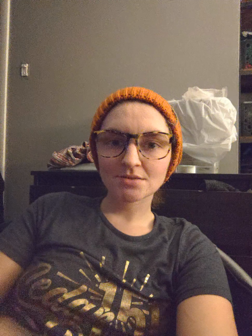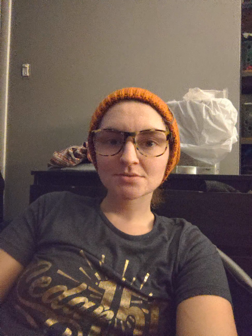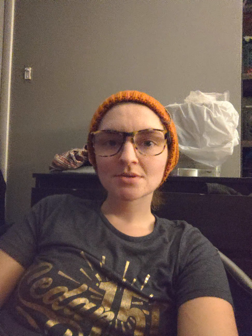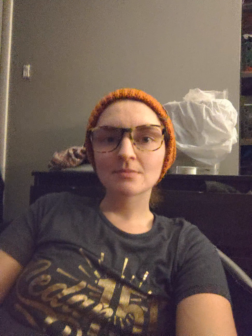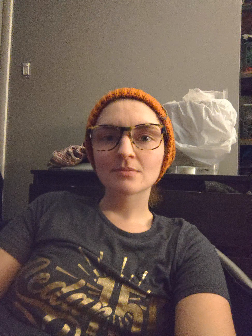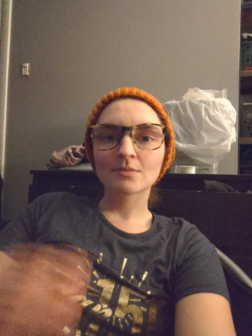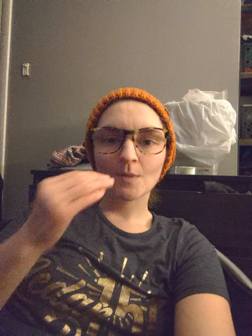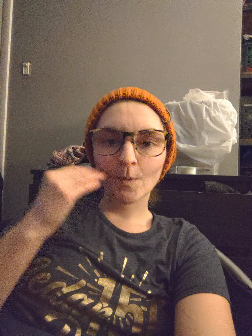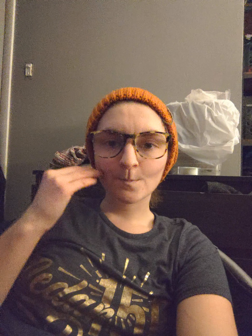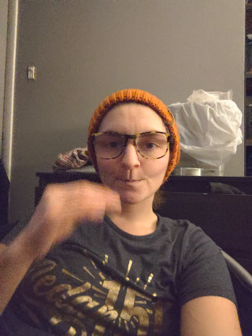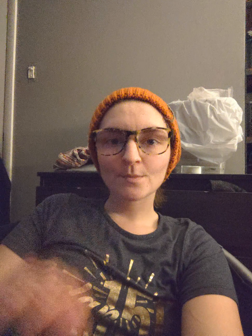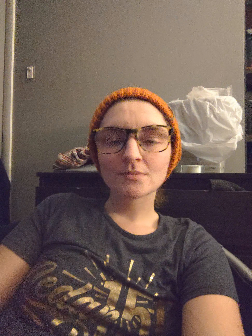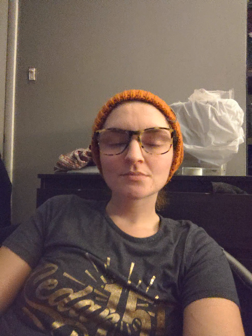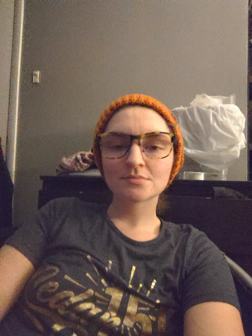home